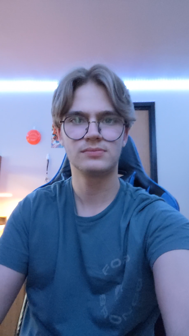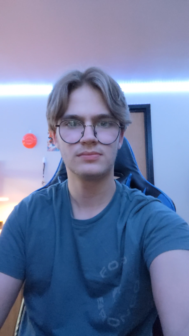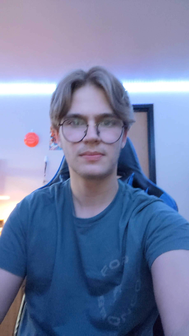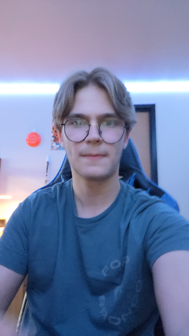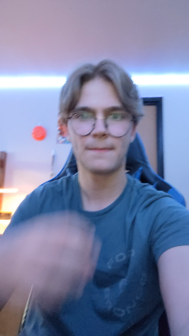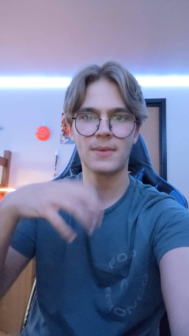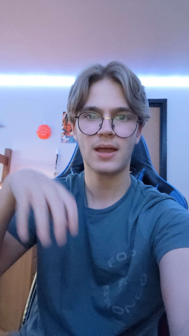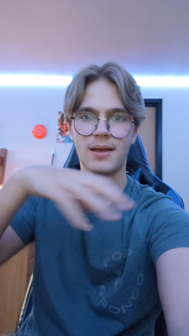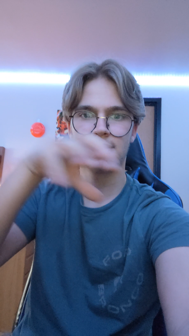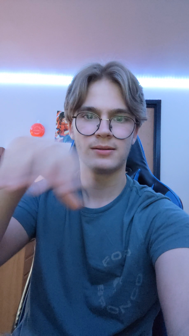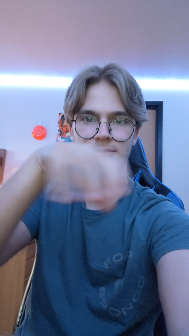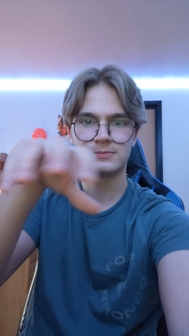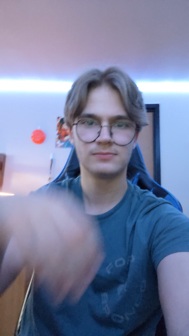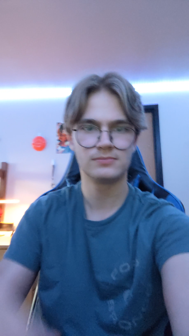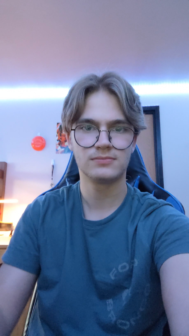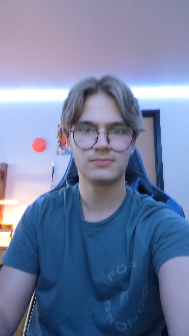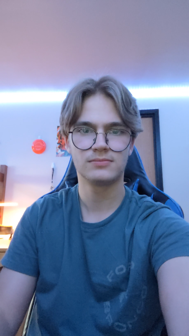block